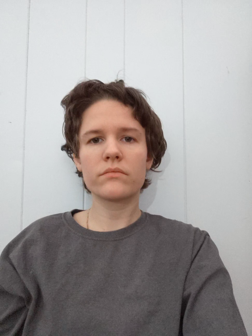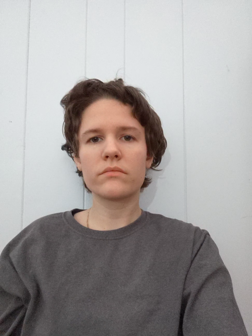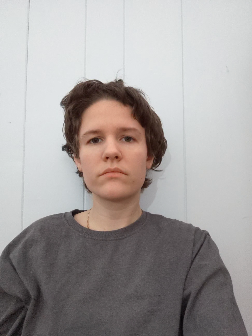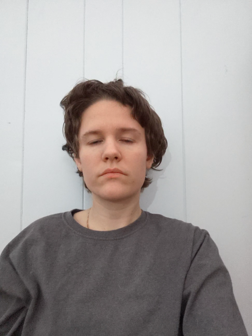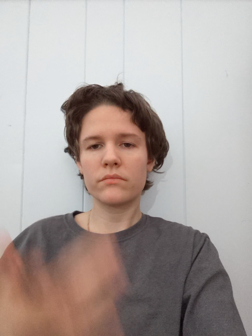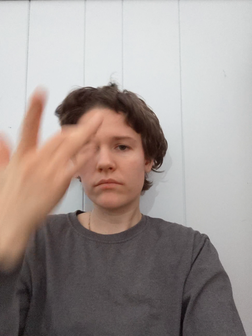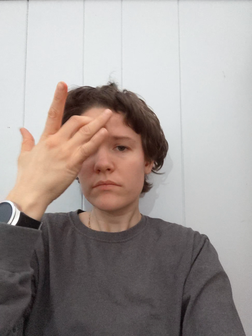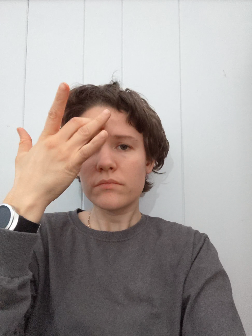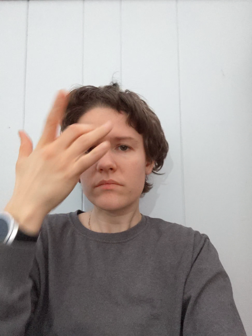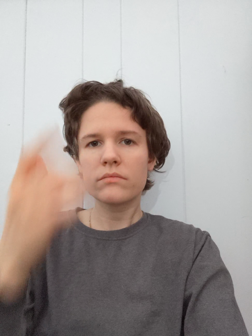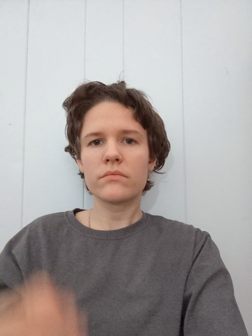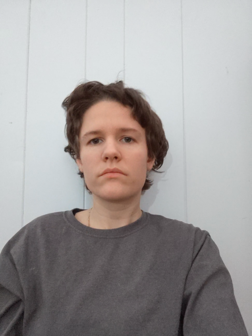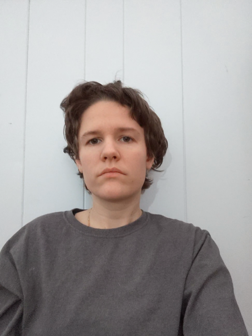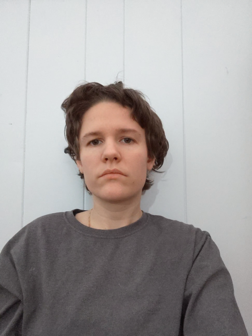sick